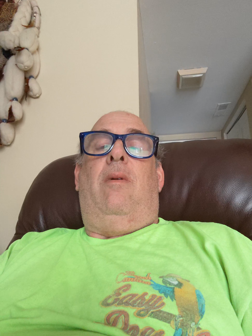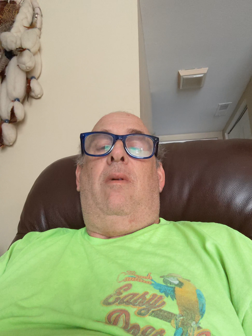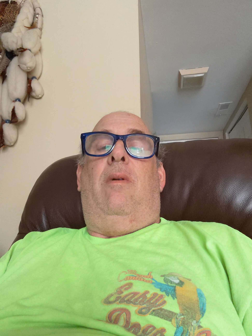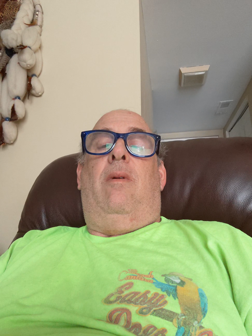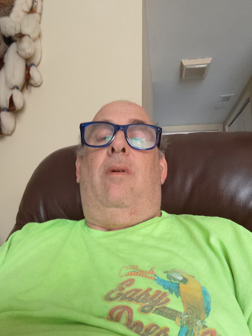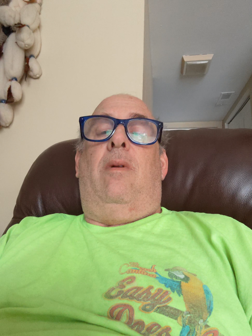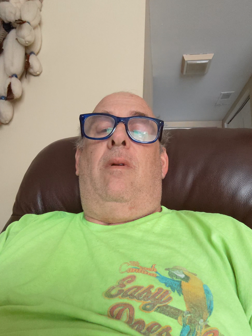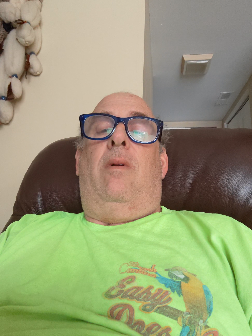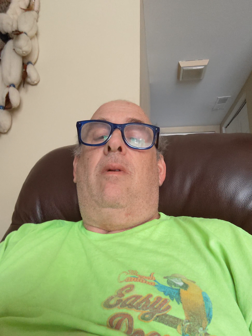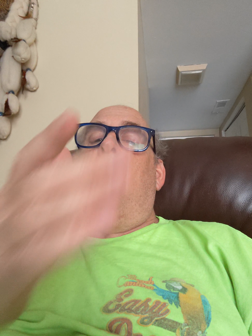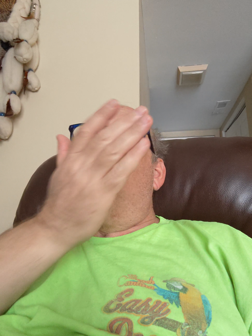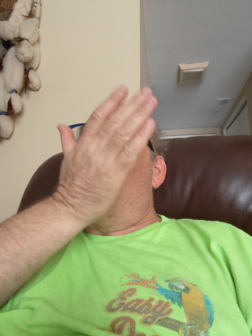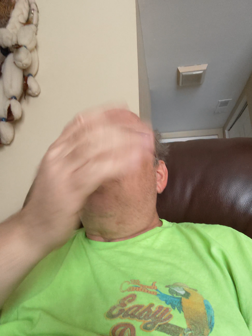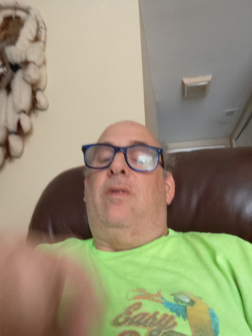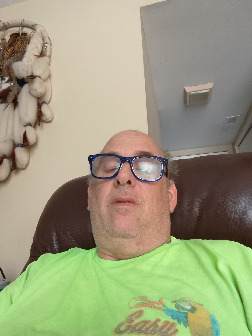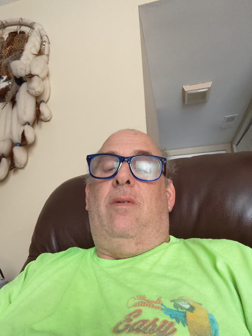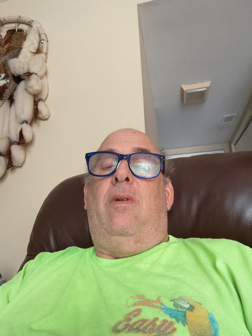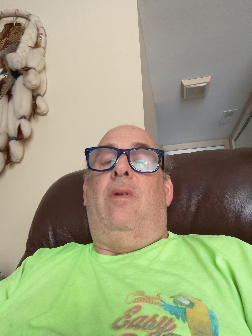grass